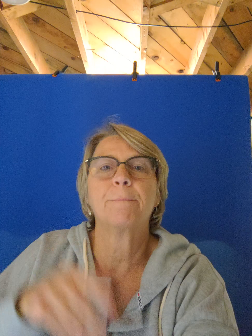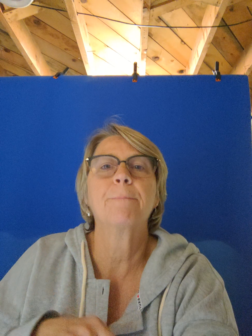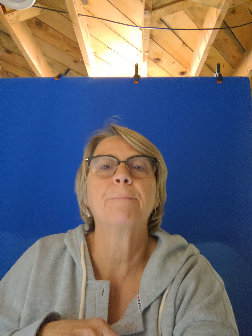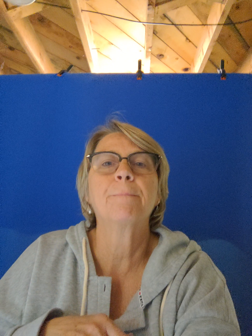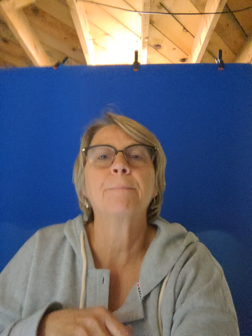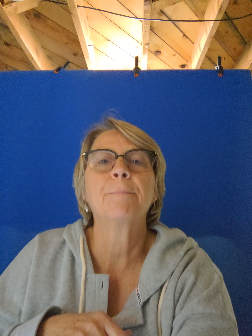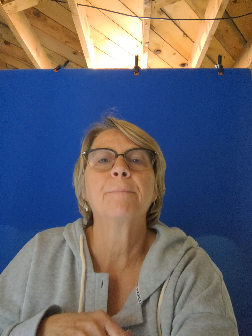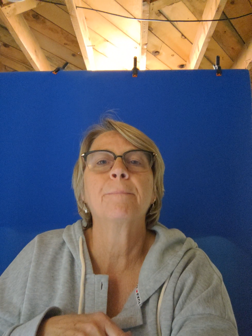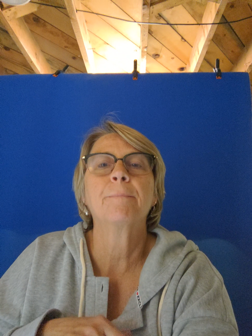farm